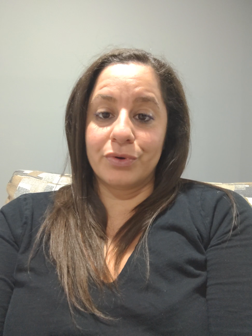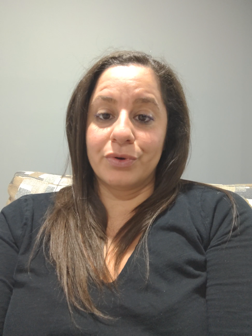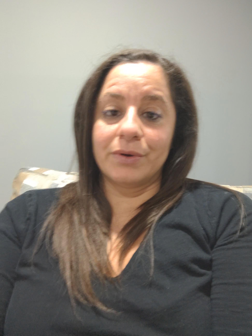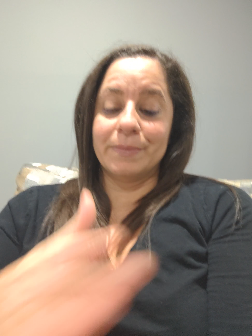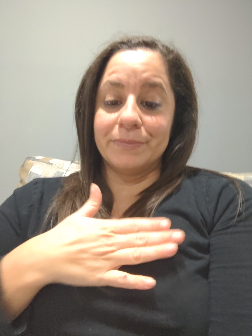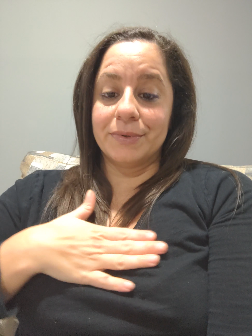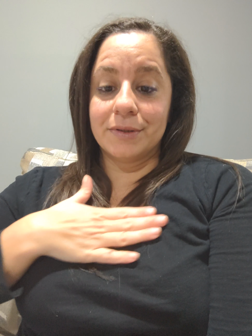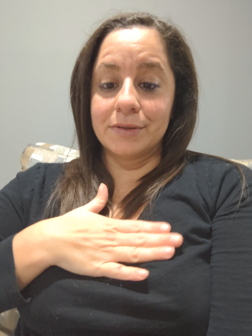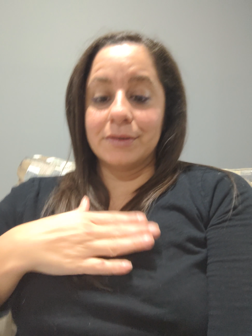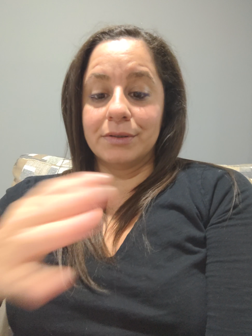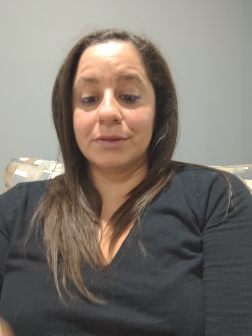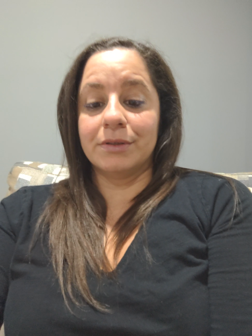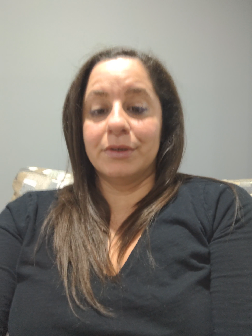please